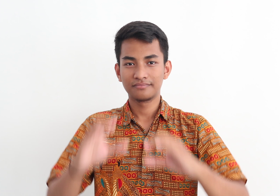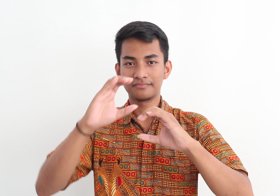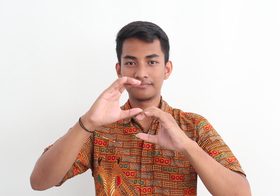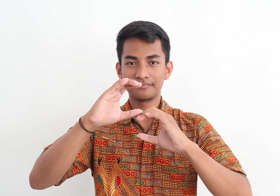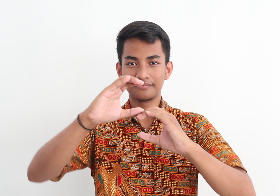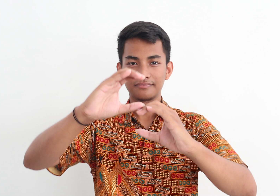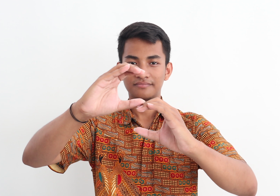S